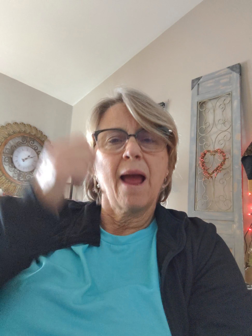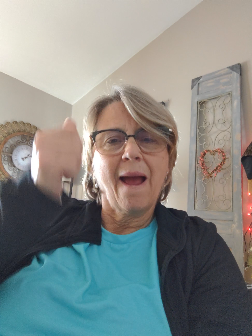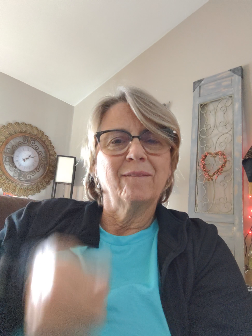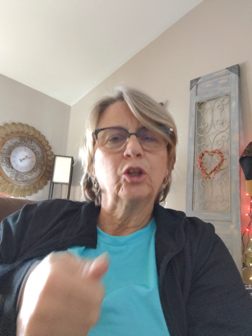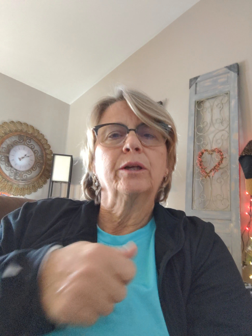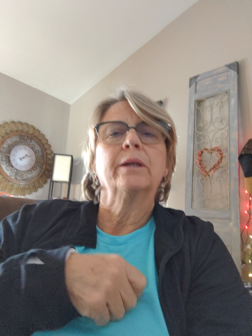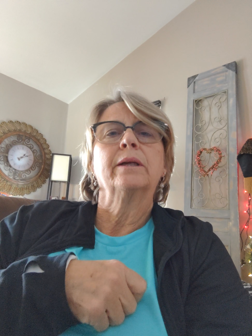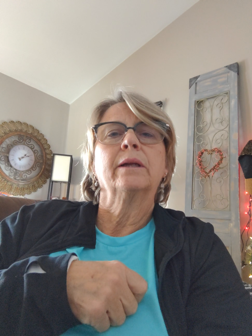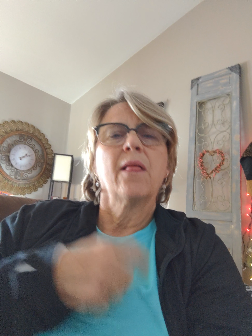every